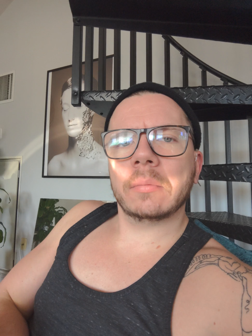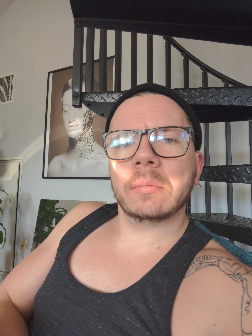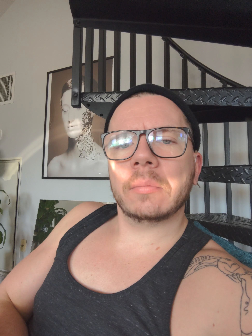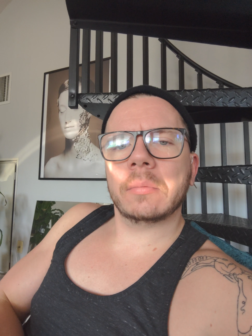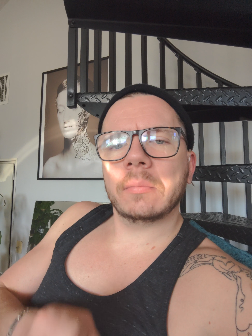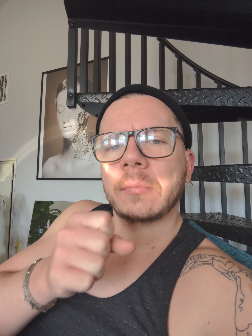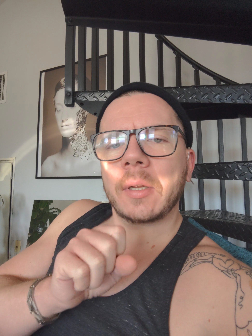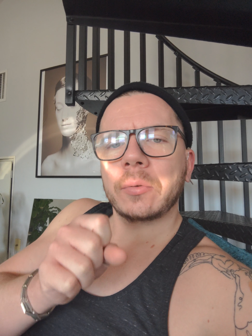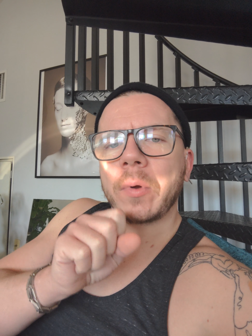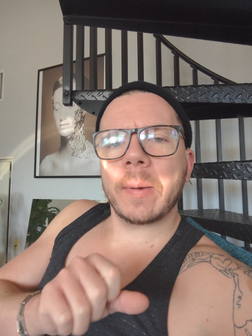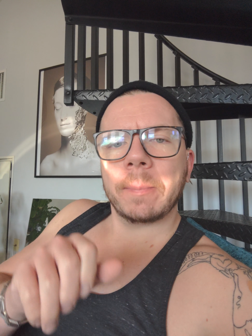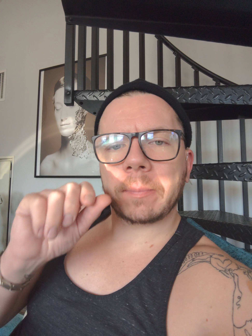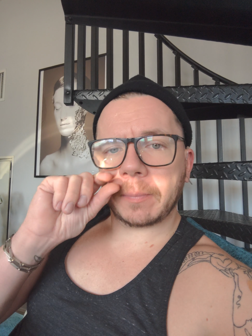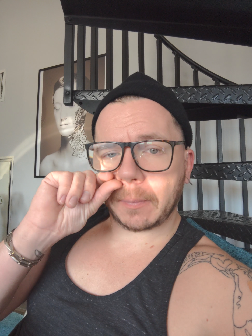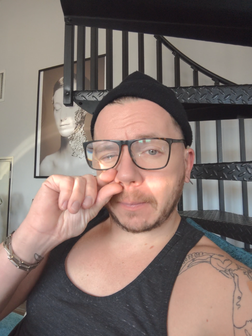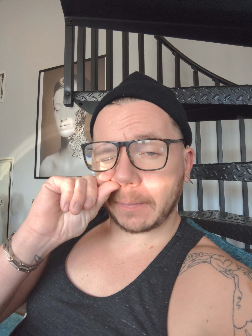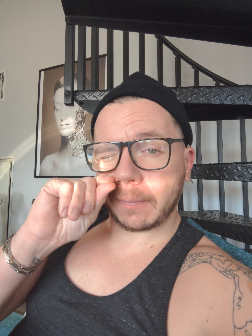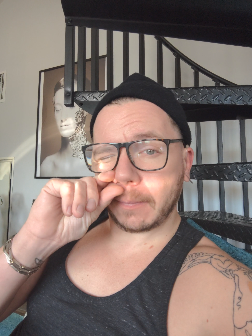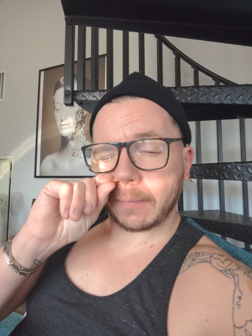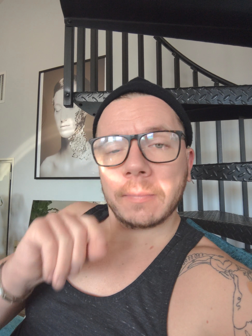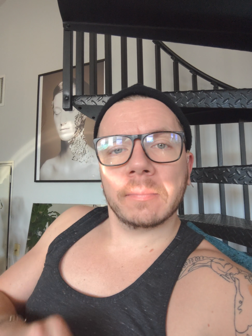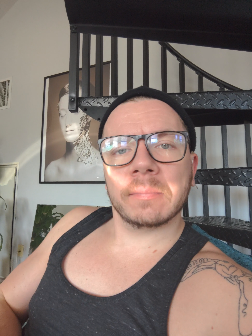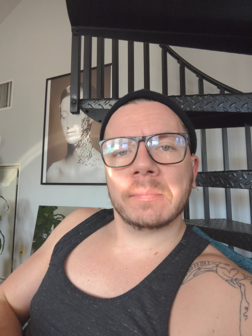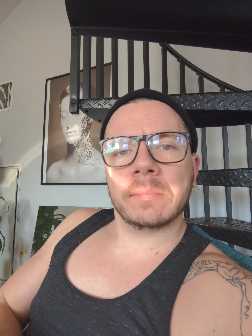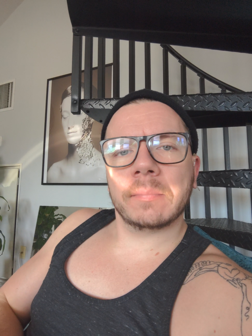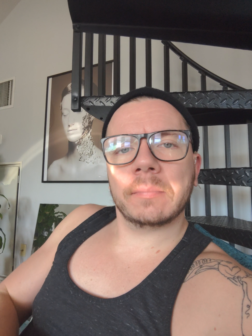ice cream